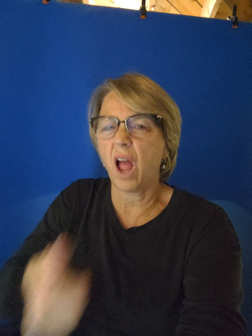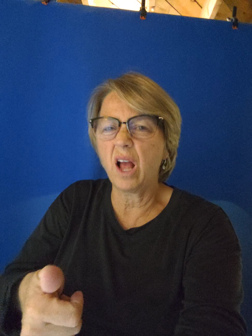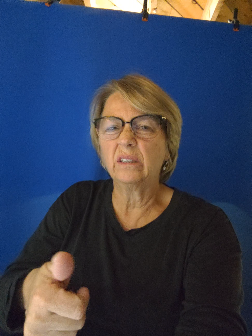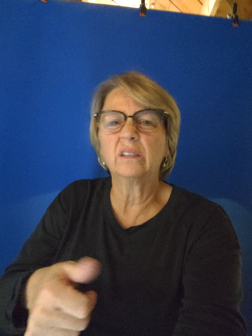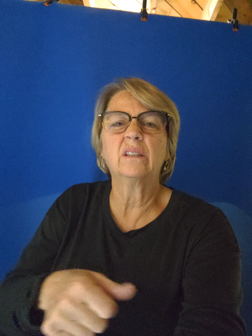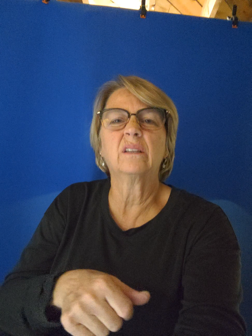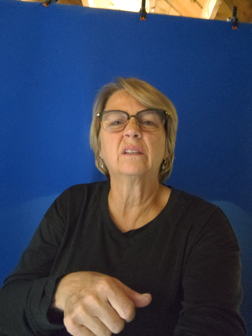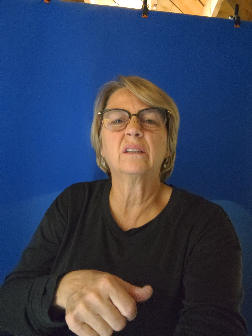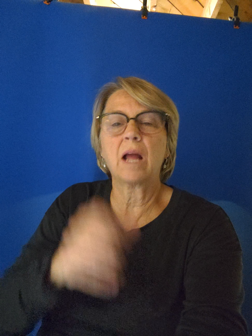not